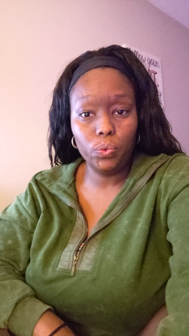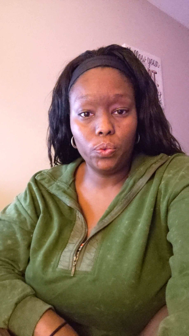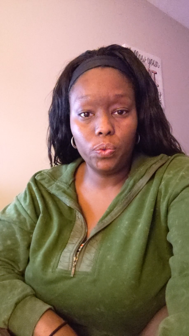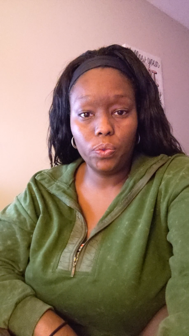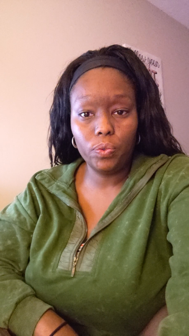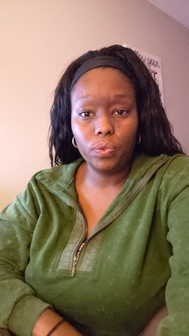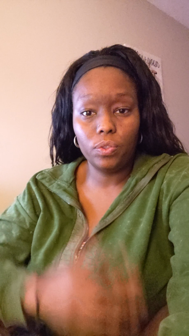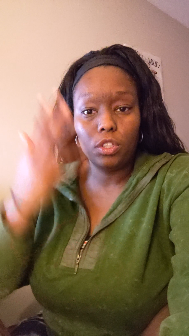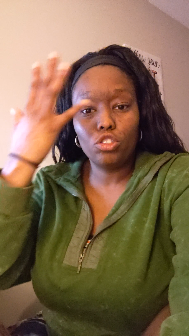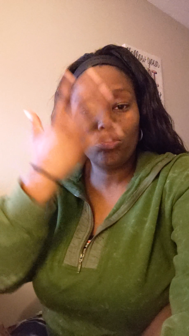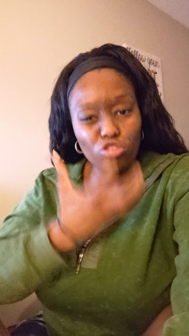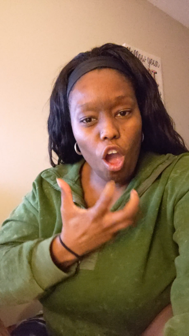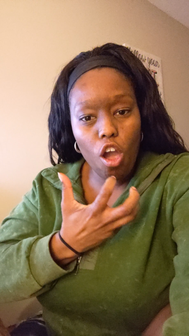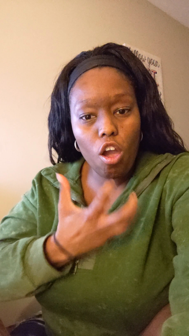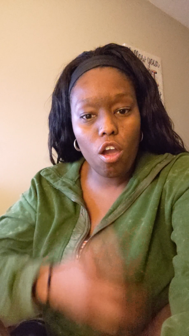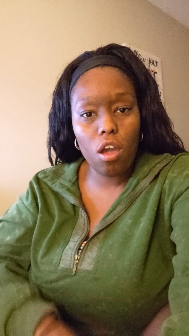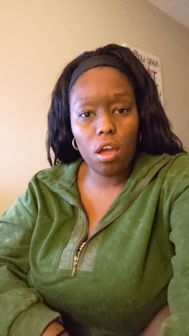dark